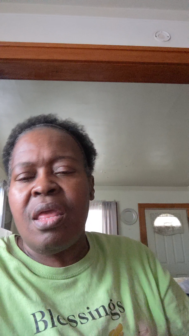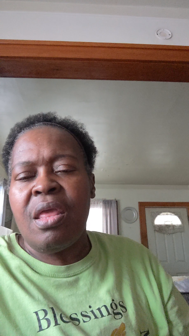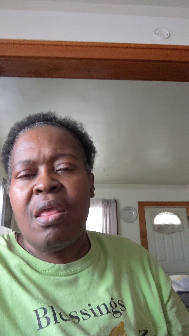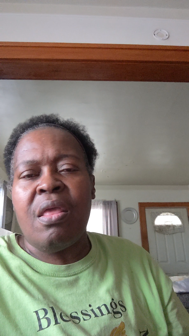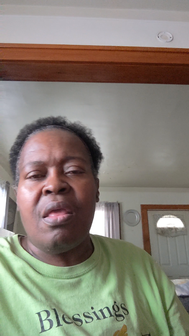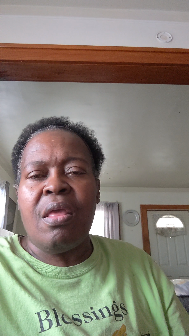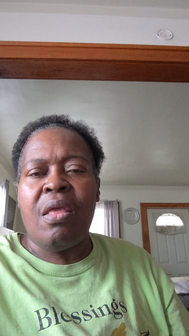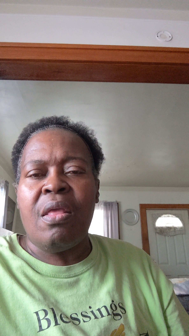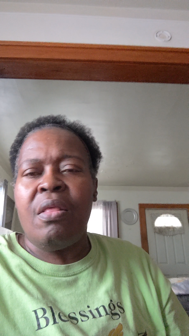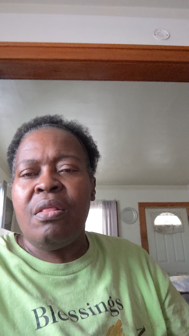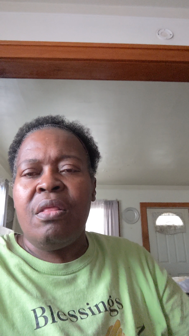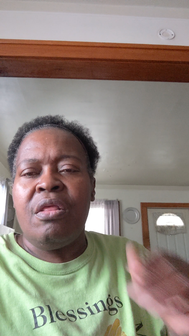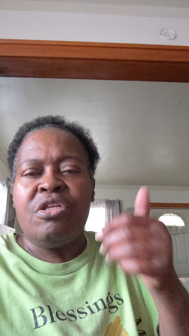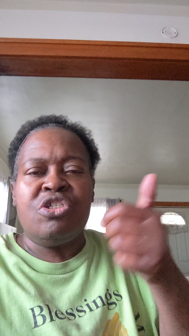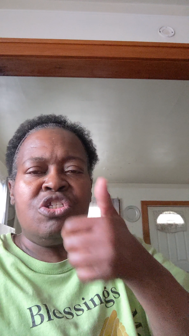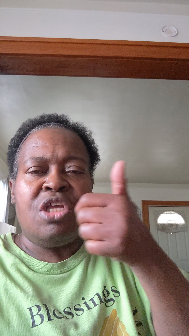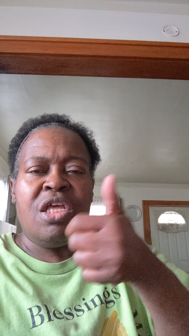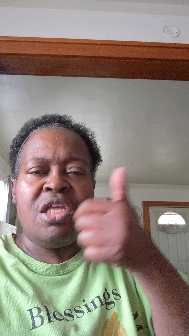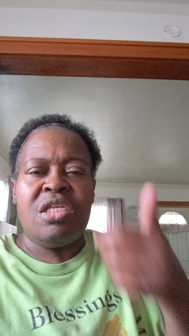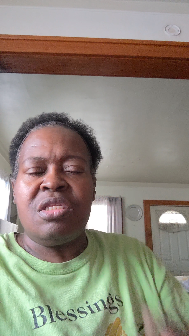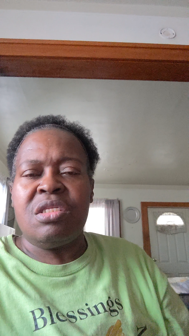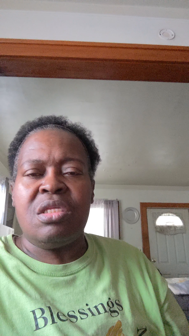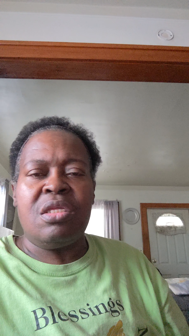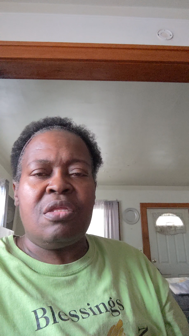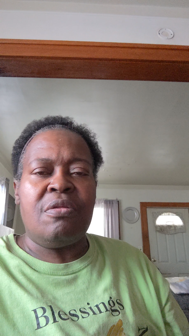chase